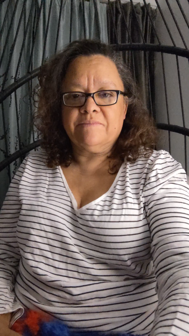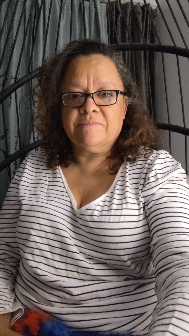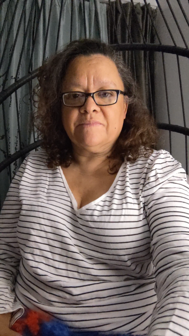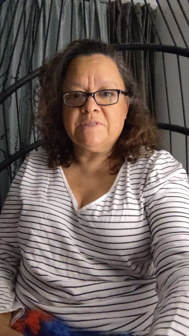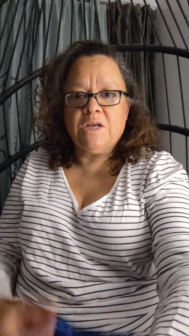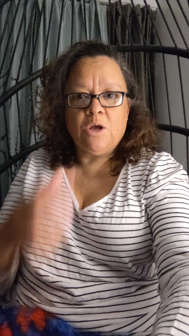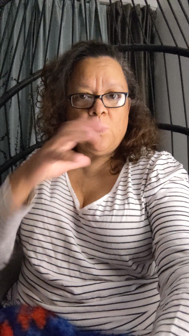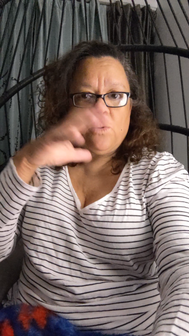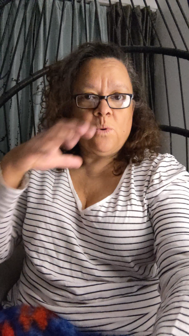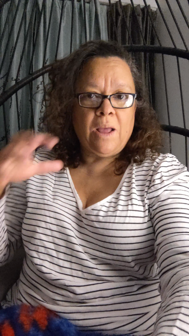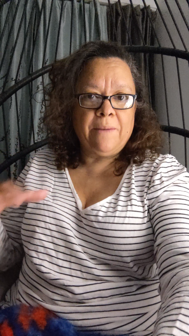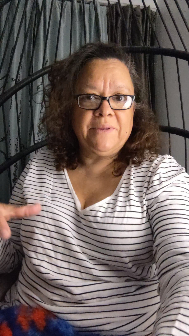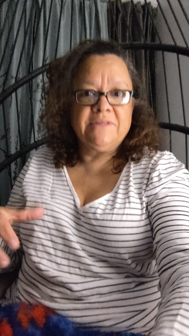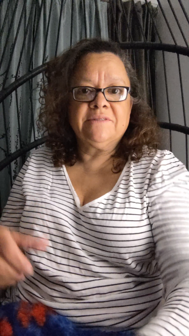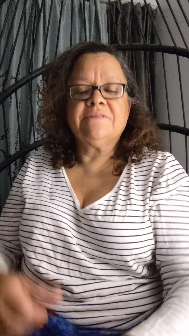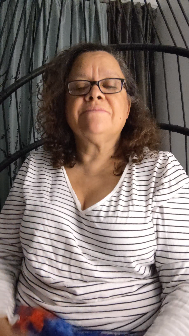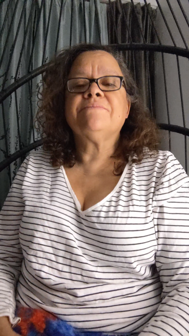grapes